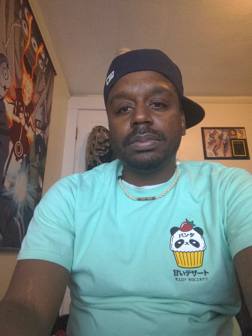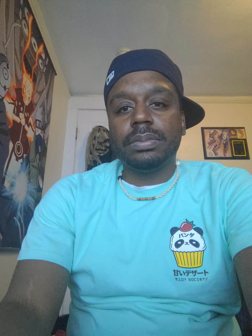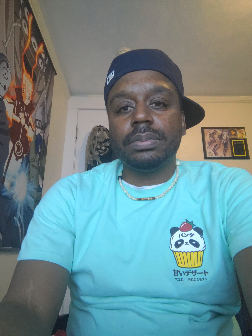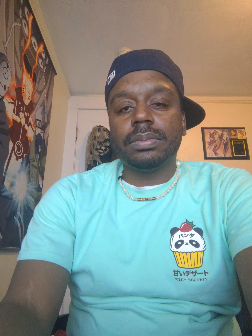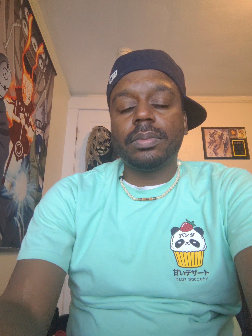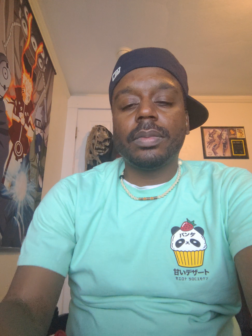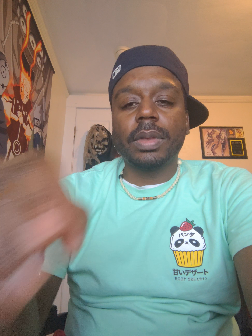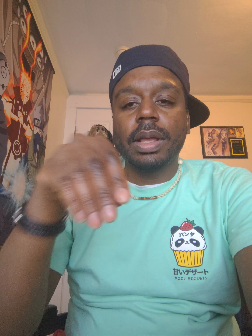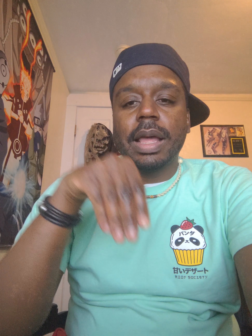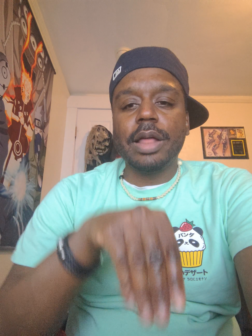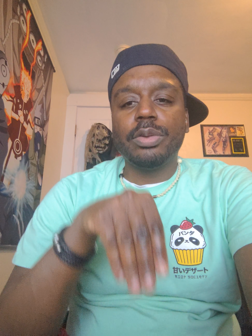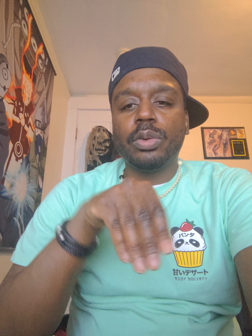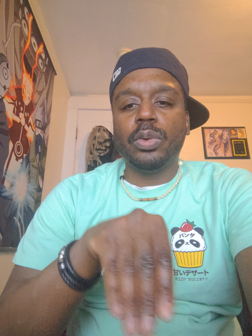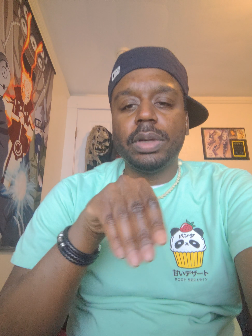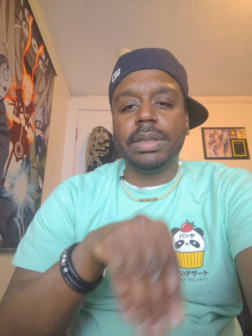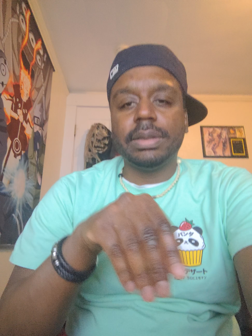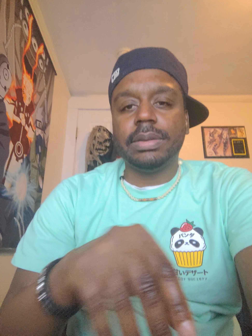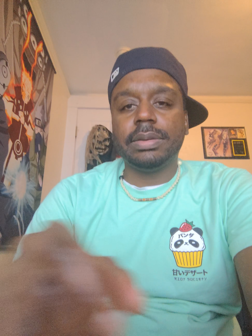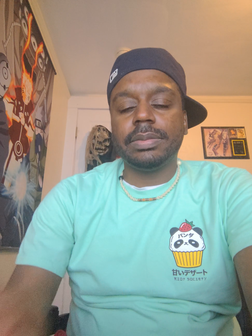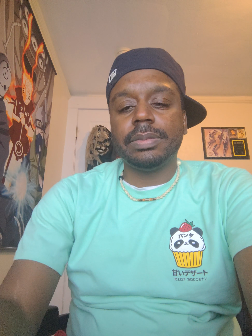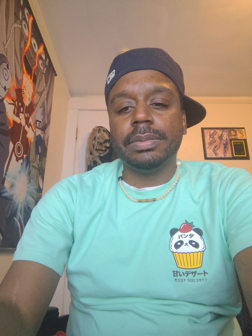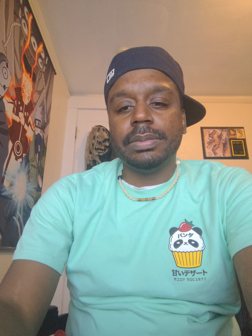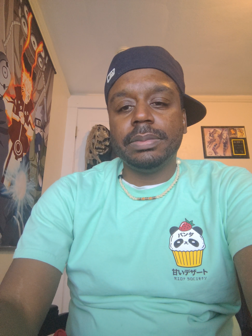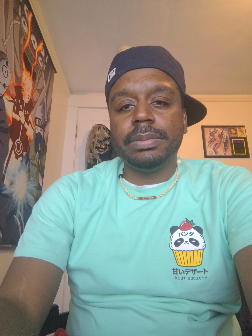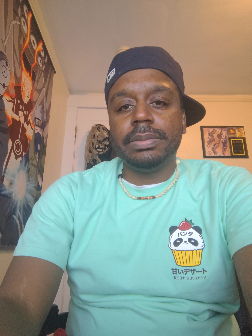into